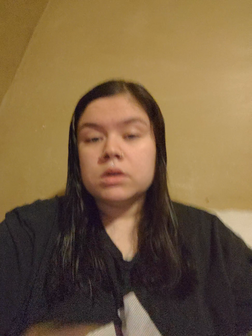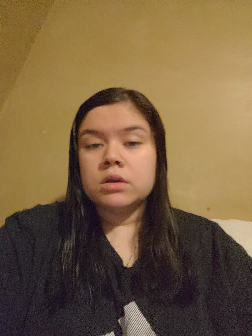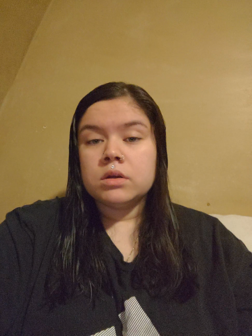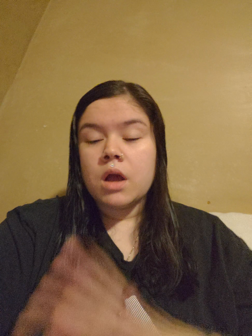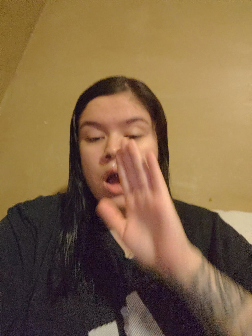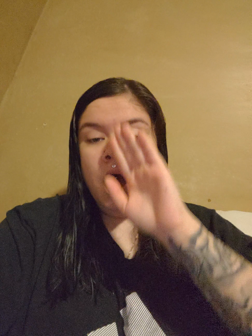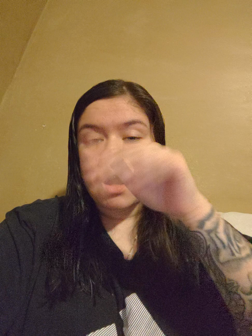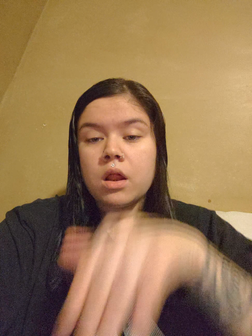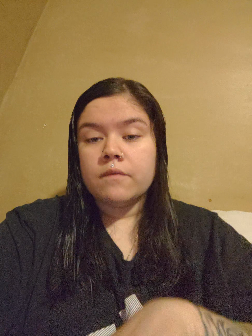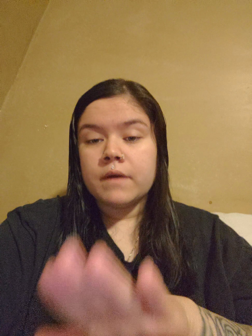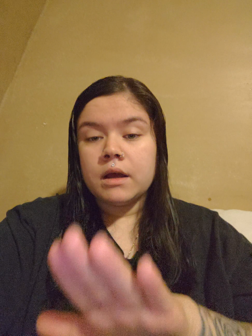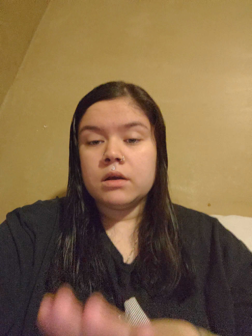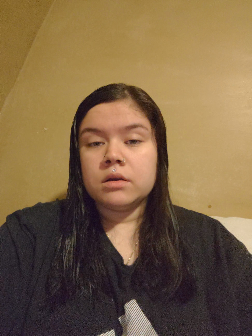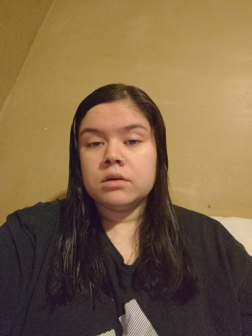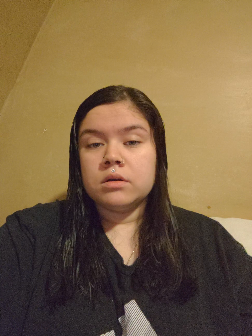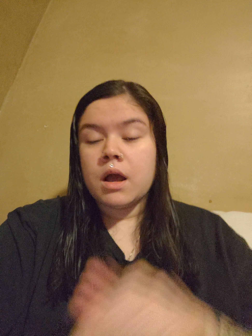elephant